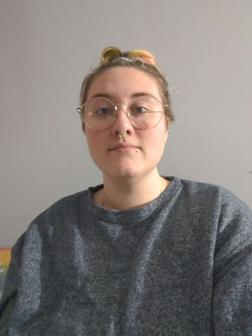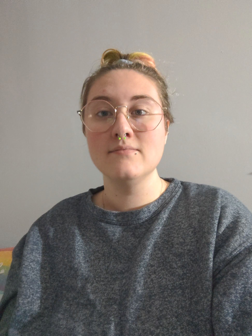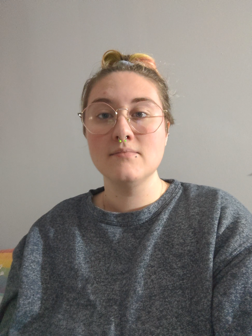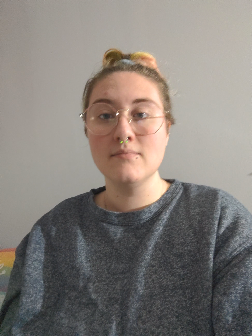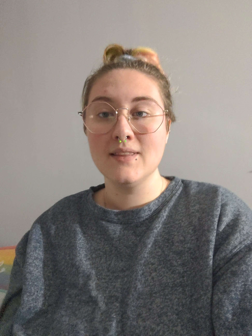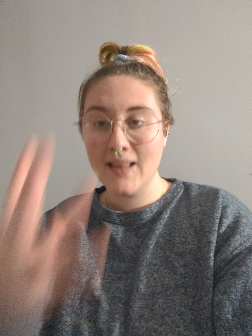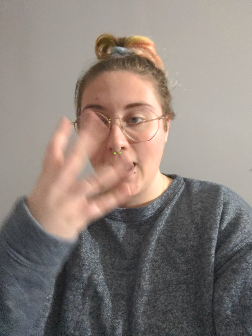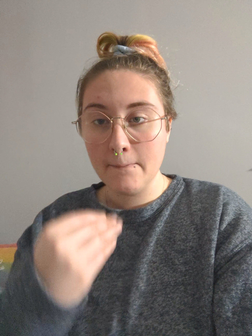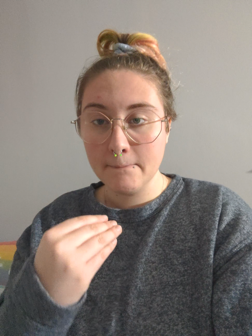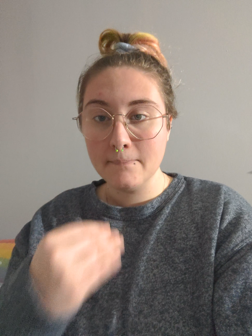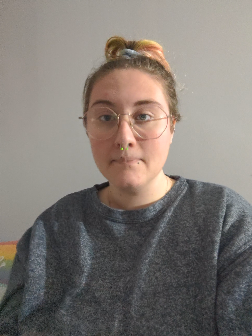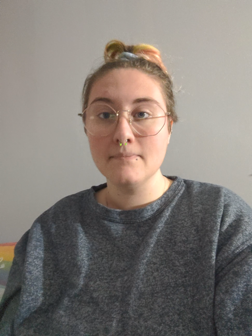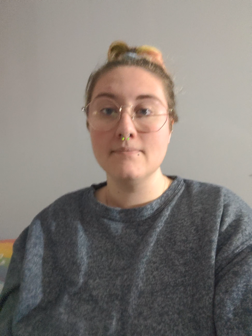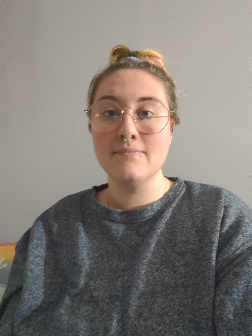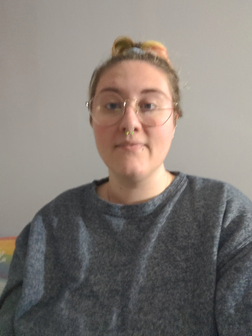nap